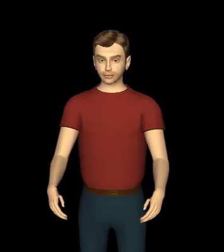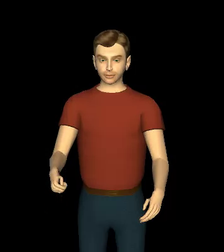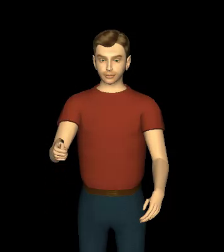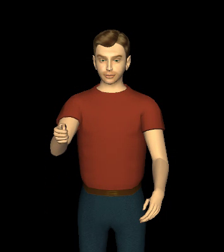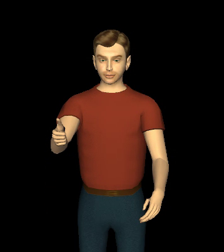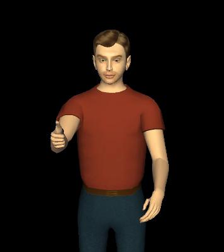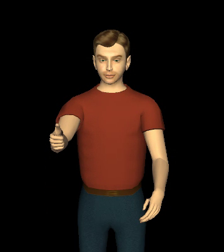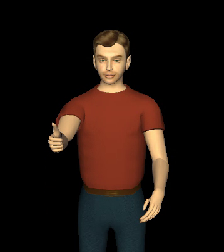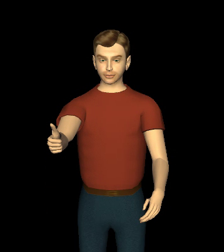قريبا